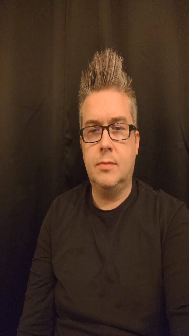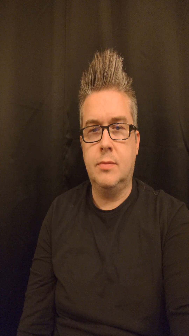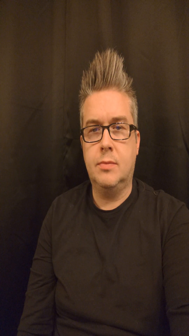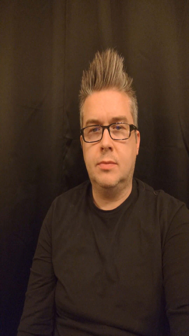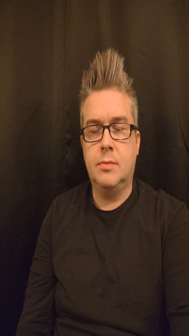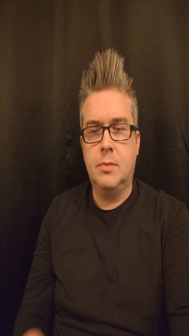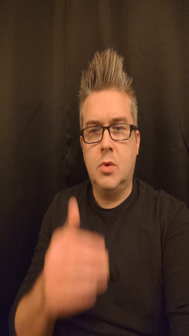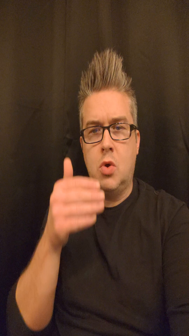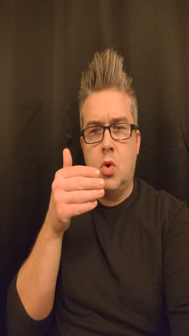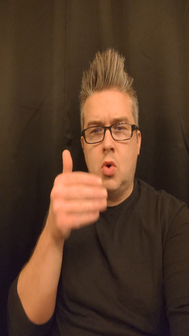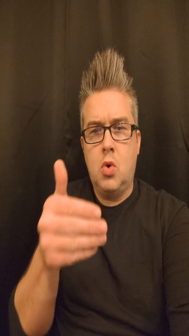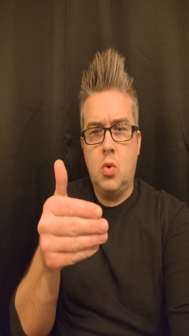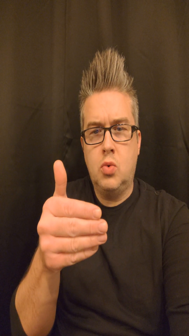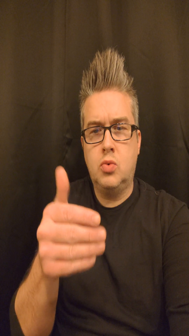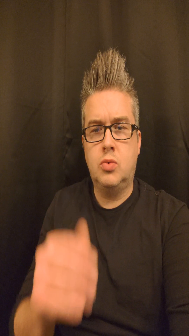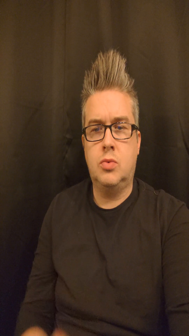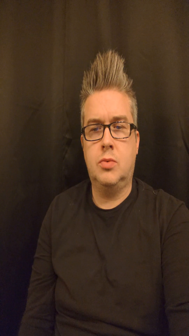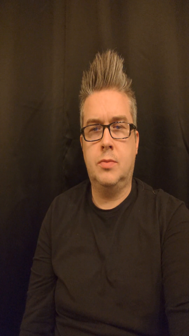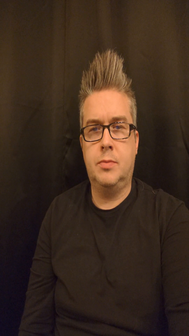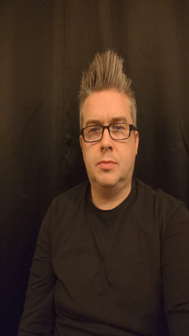close